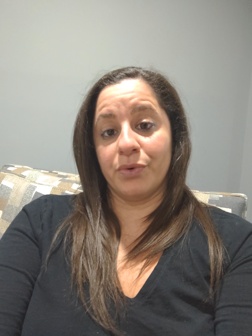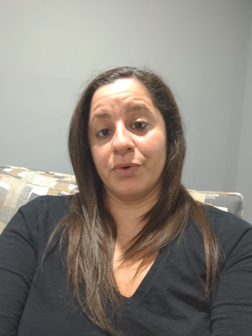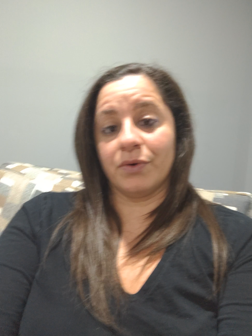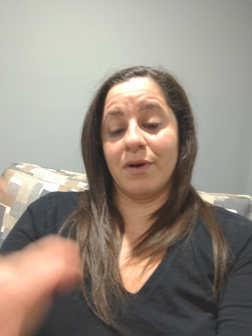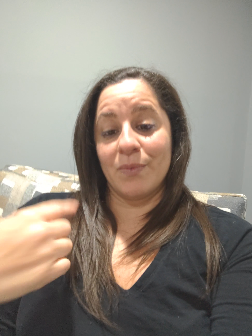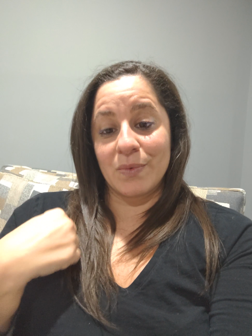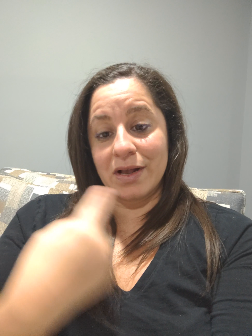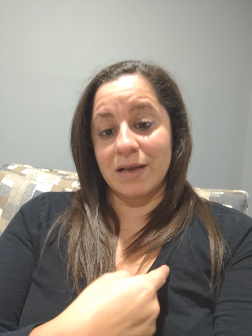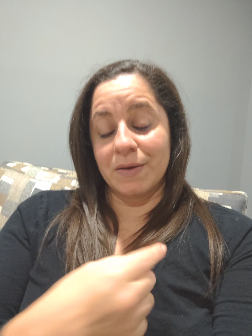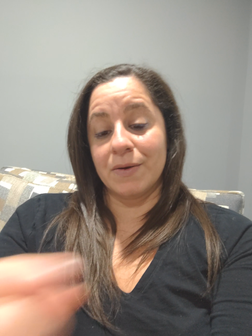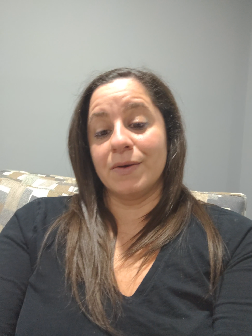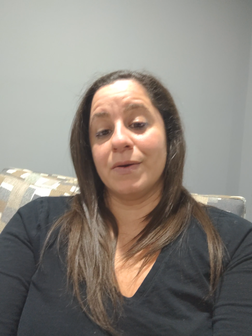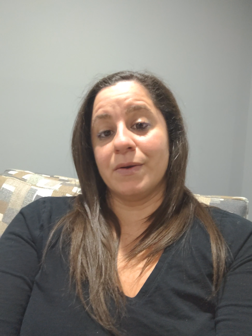we